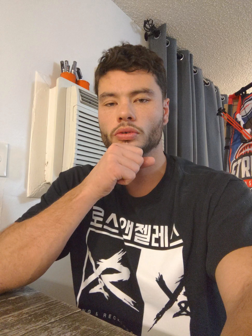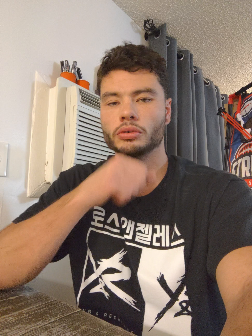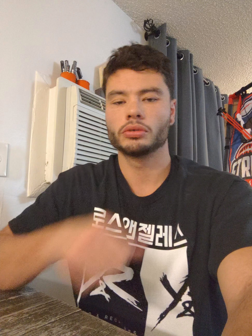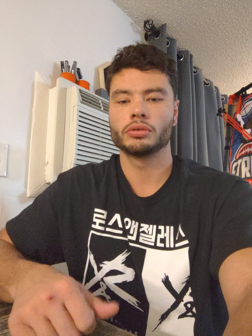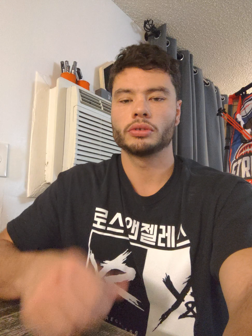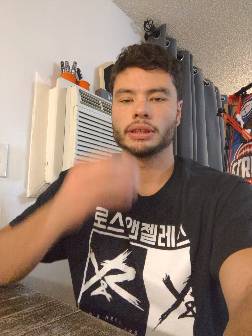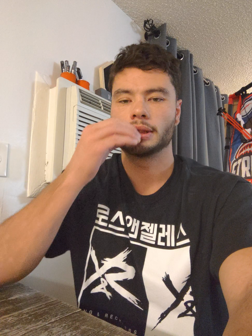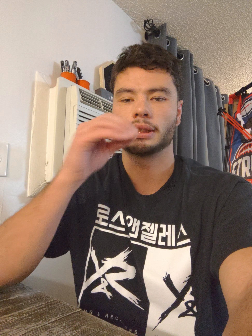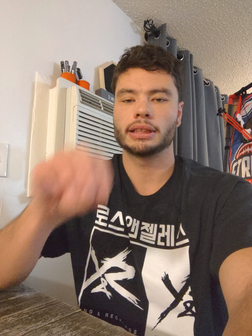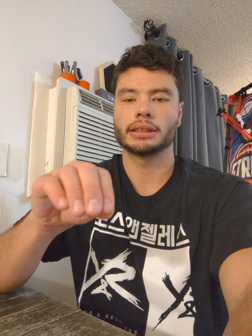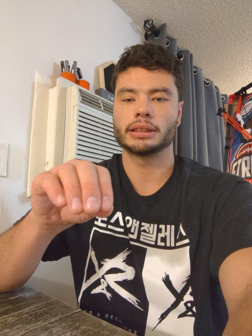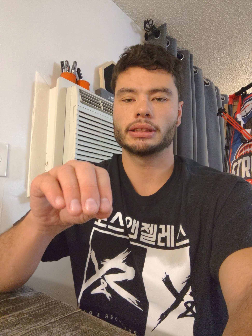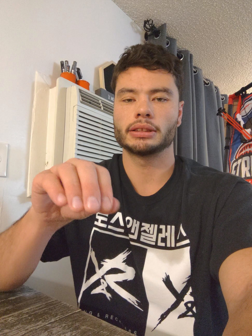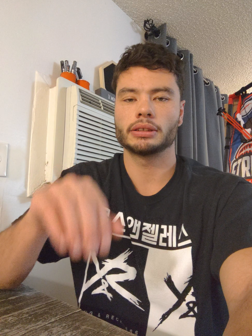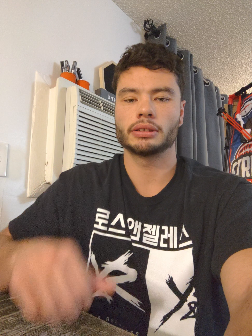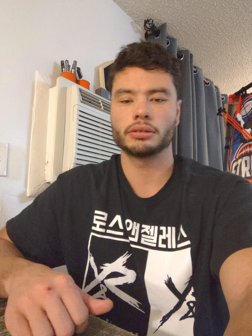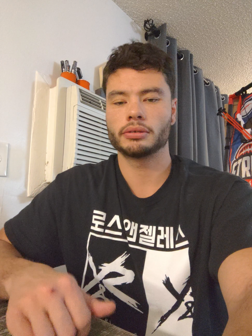kiss